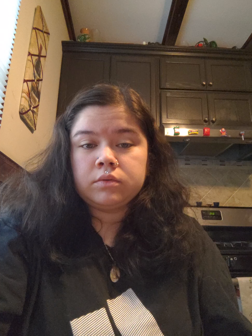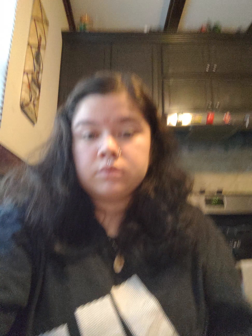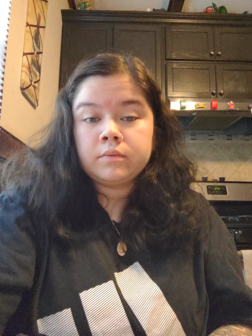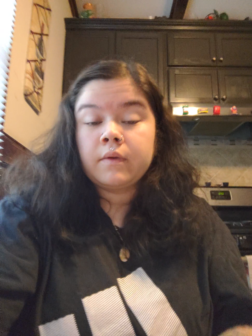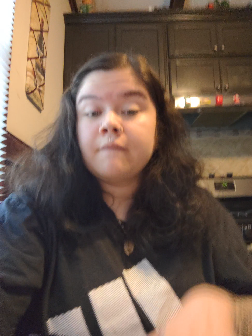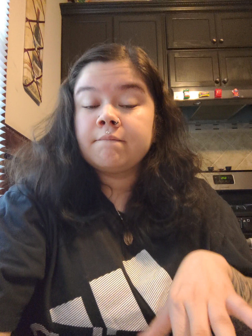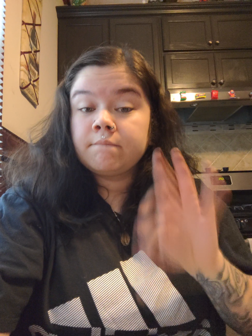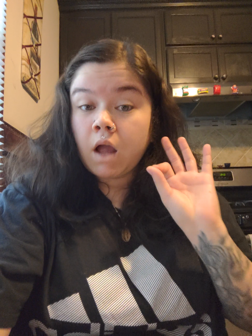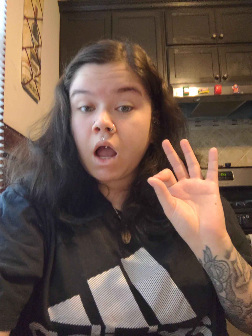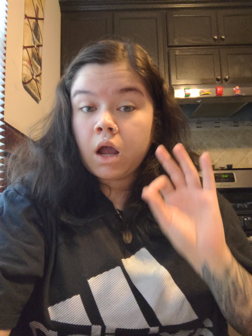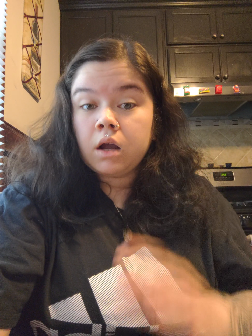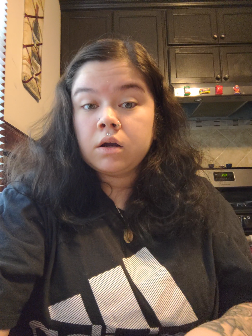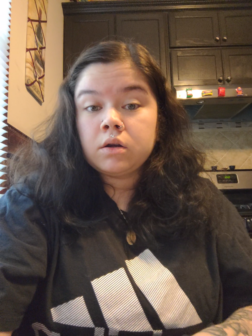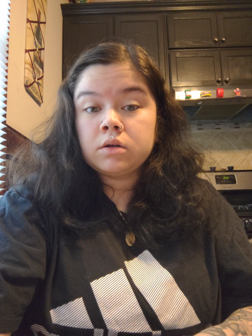find